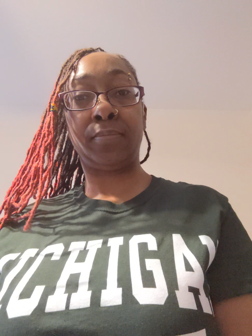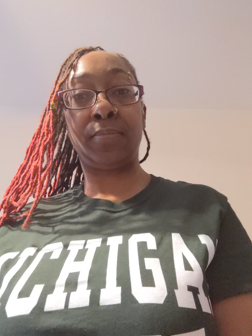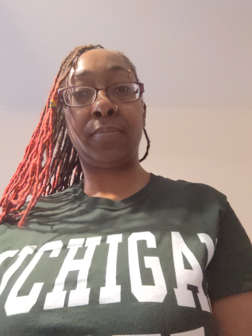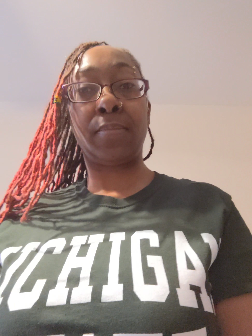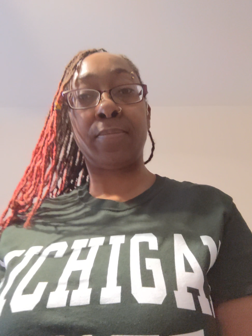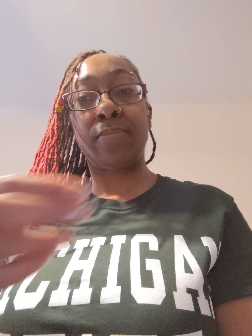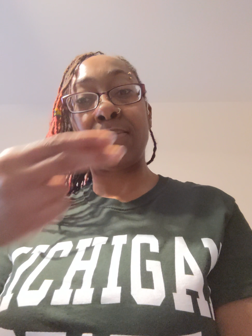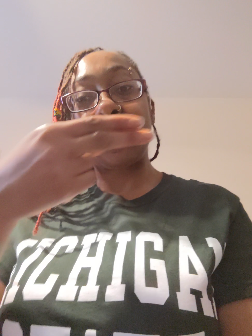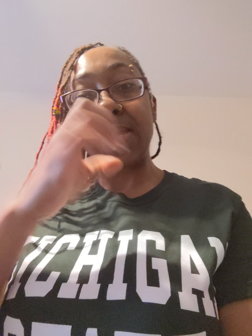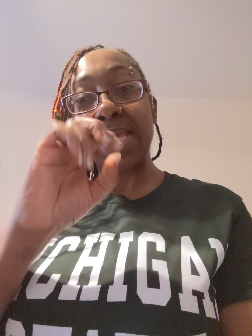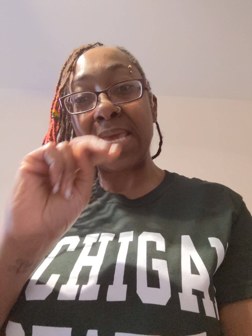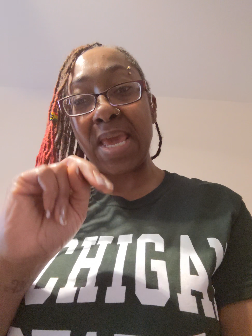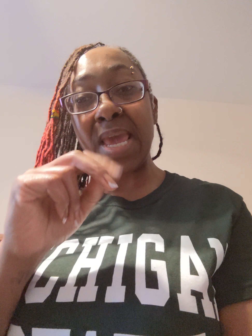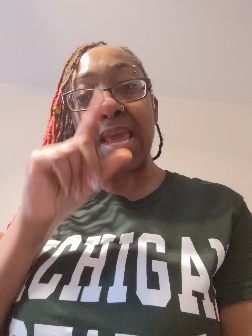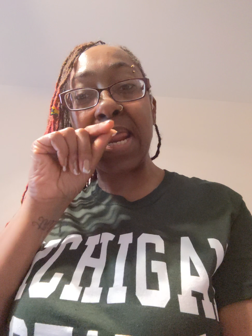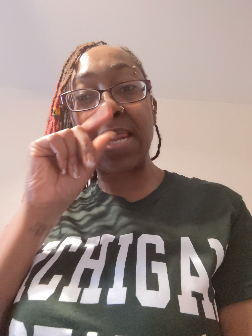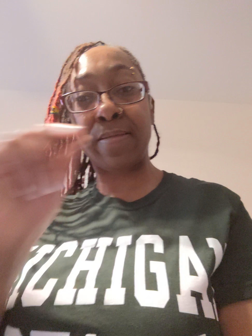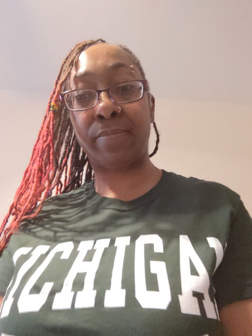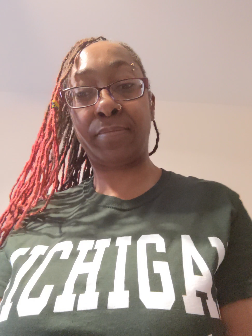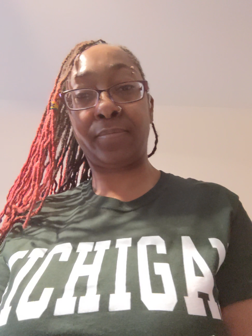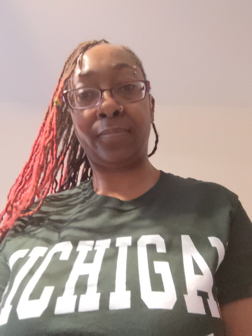hen